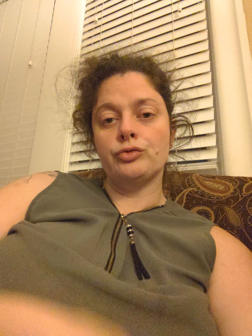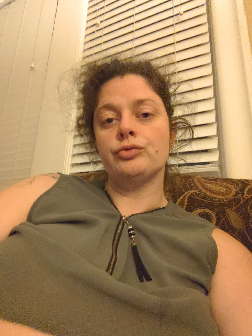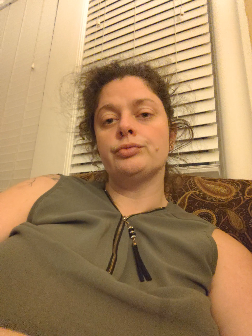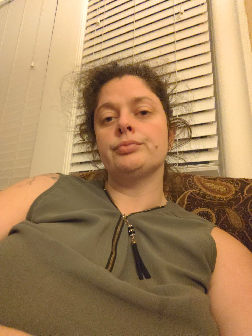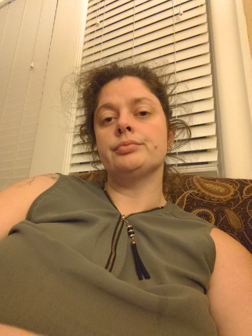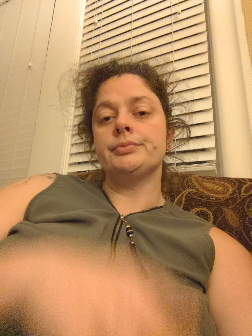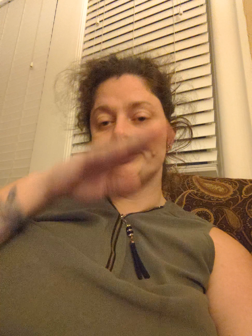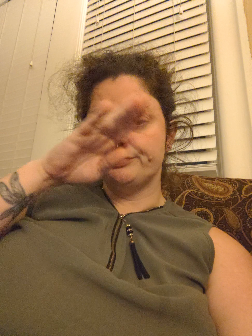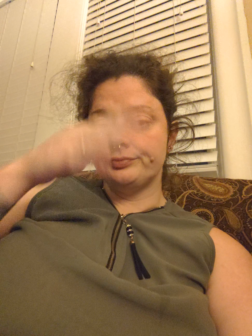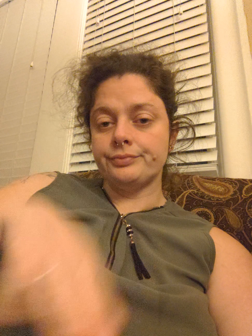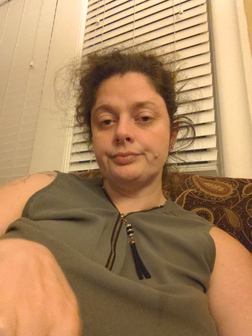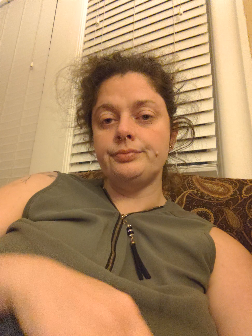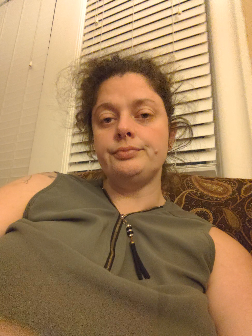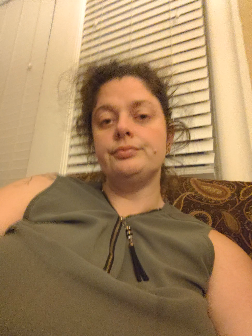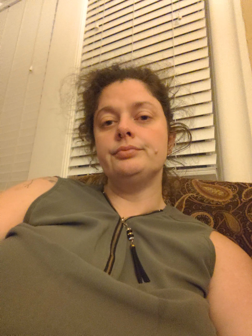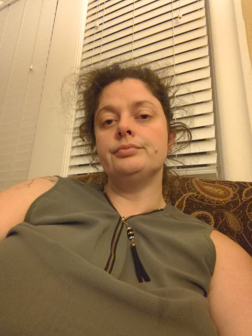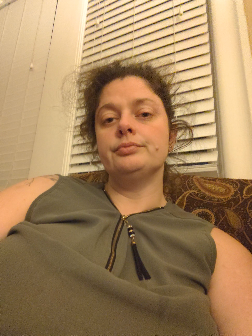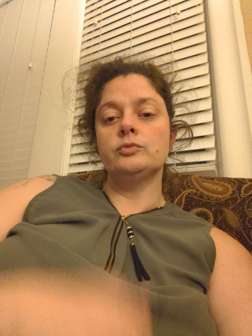elephant